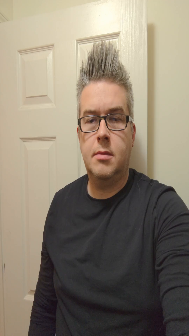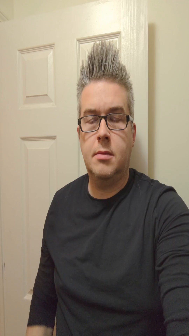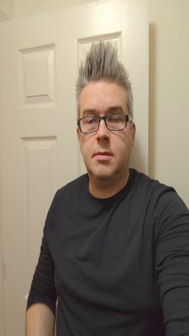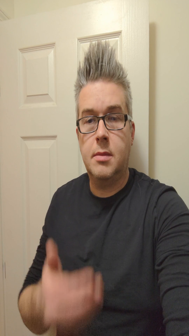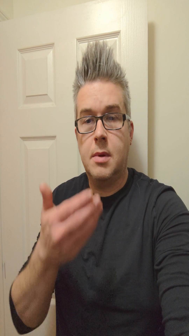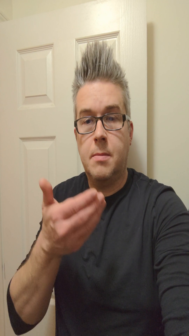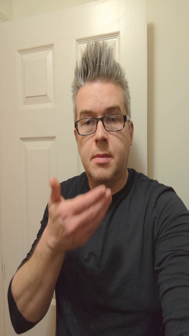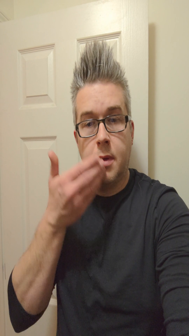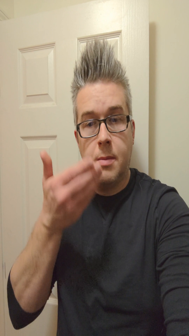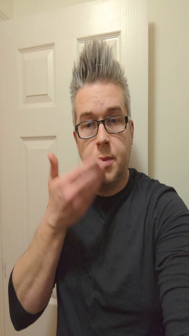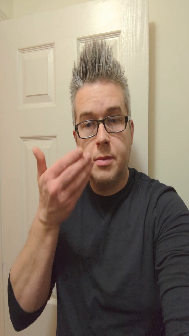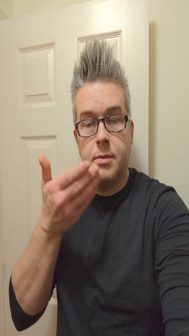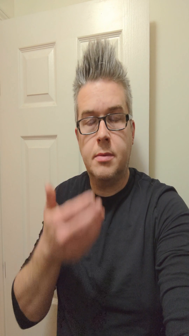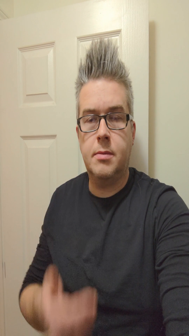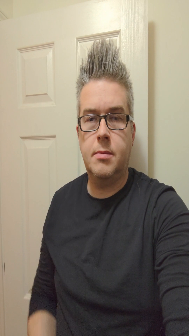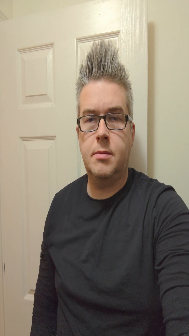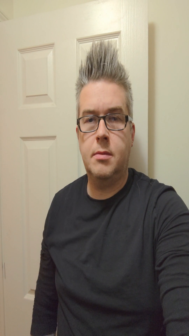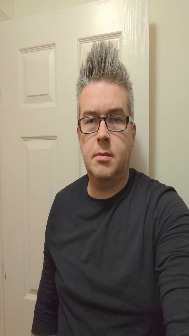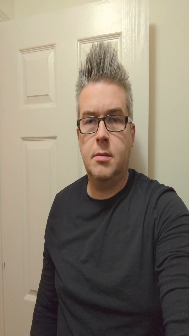cereal